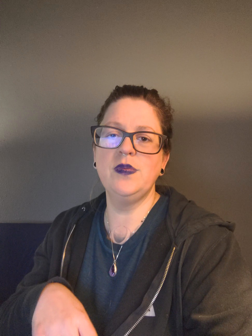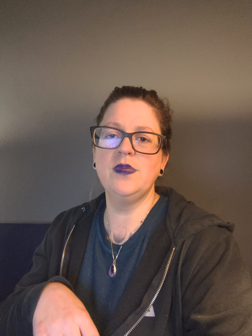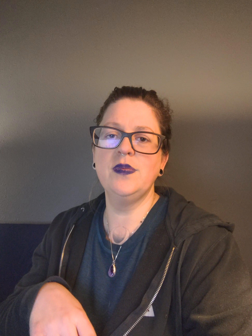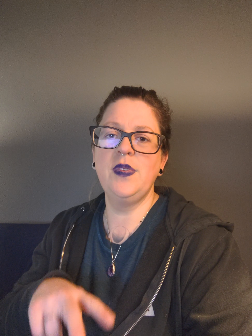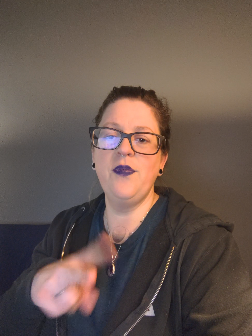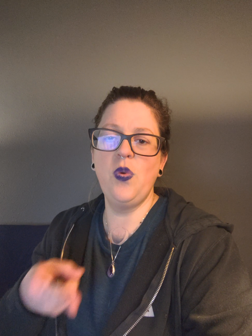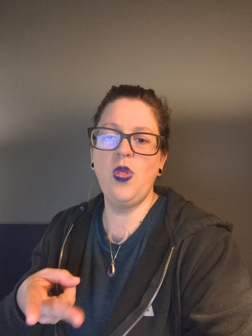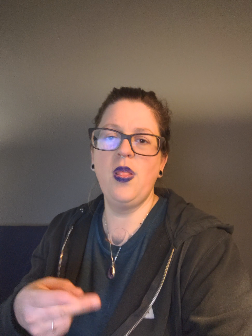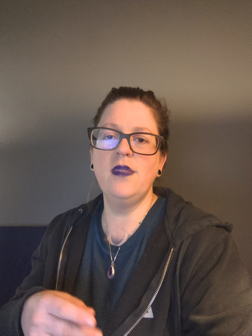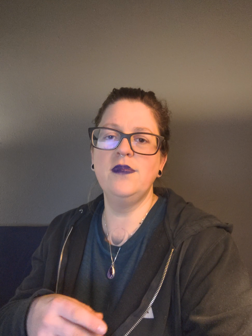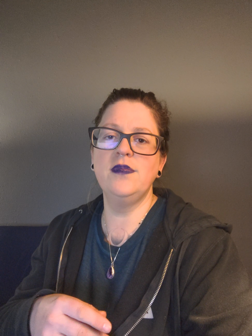fall